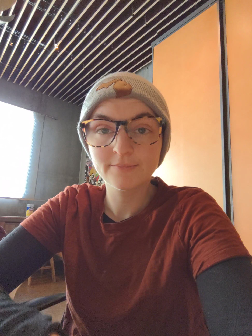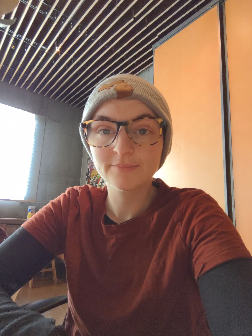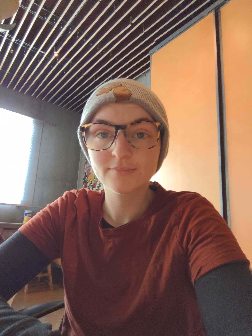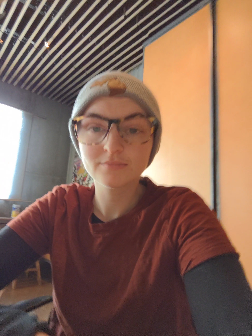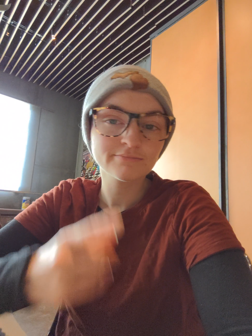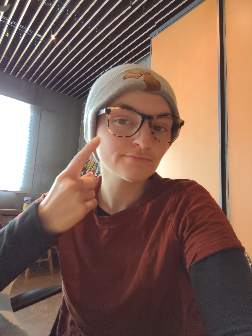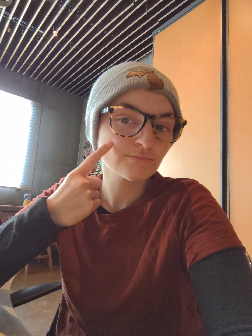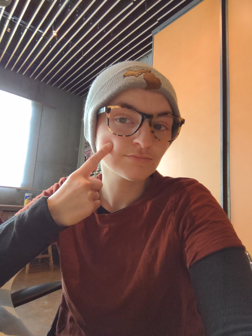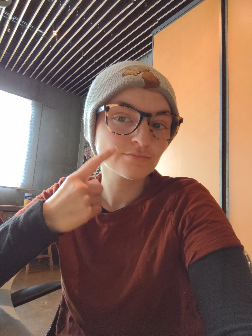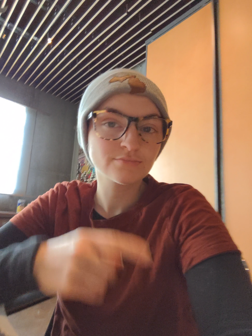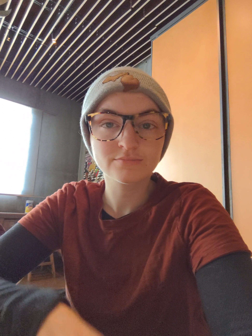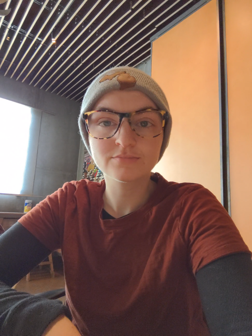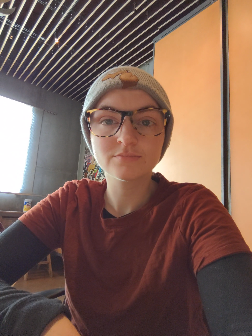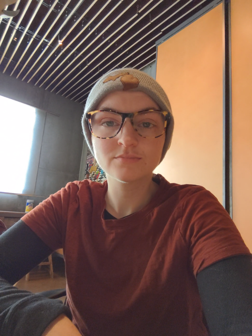cheek